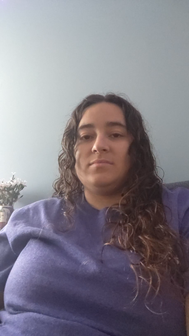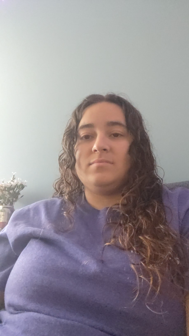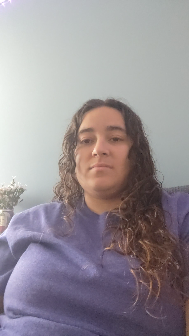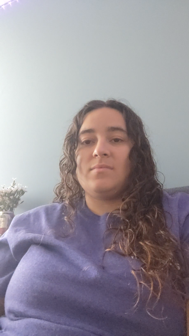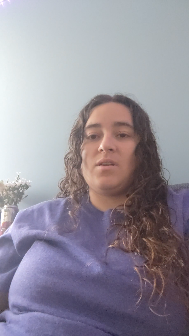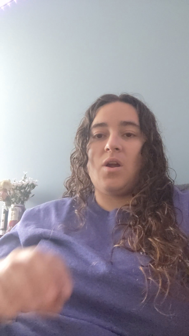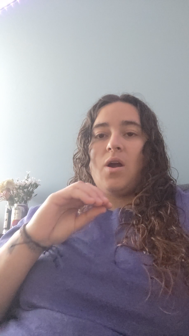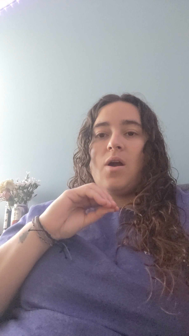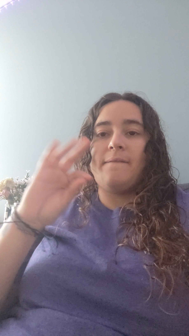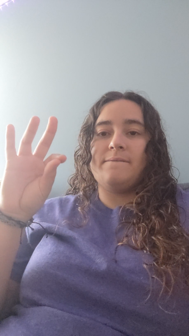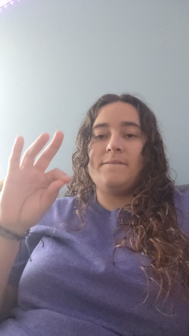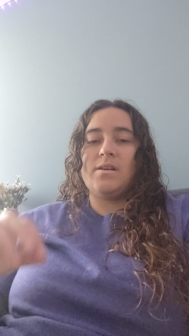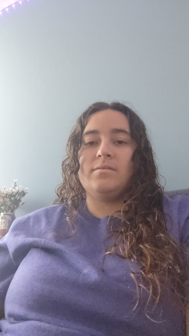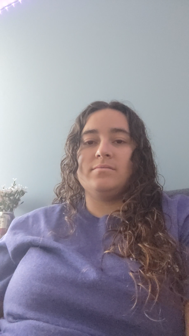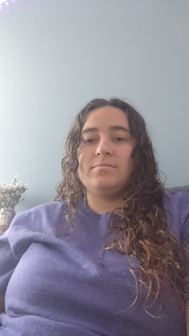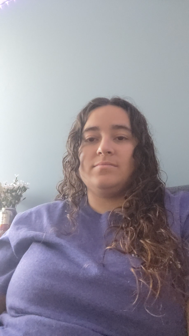off